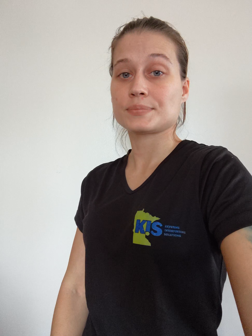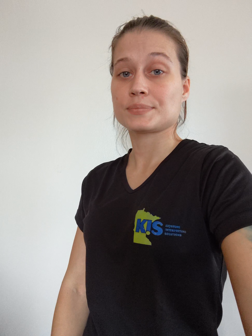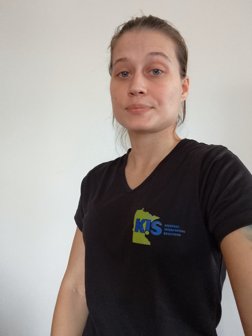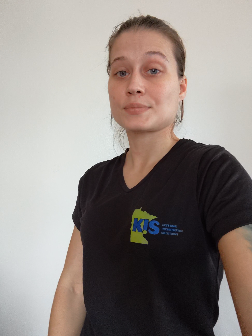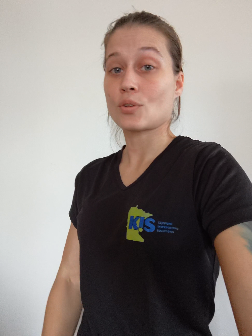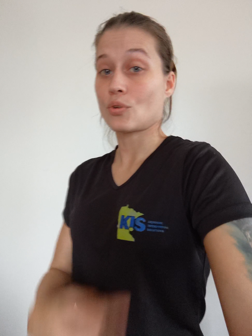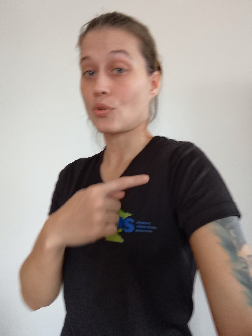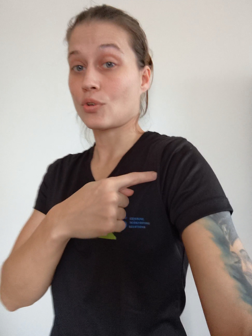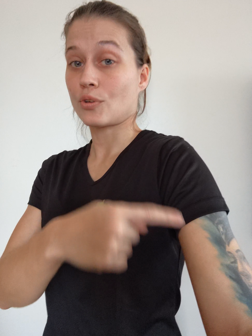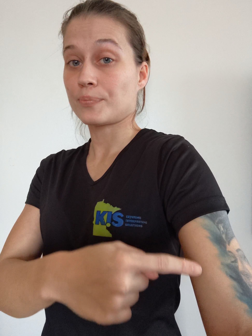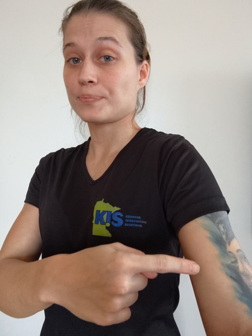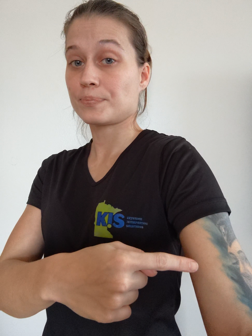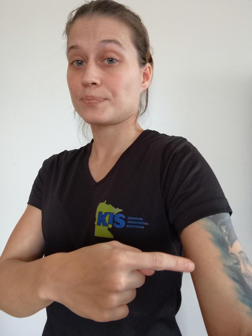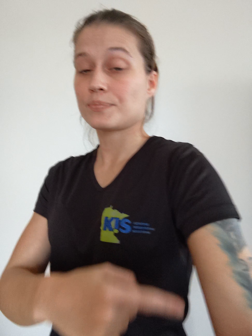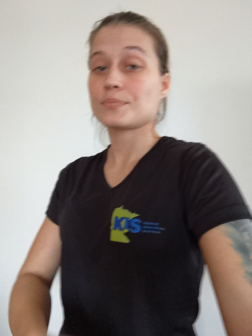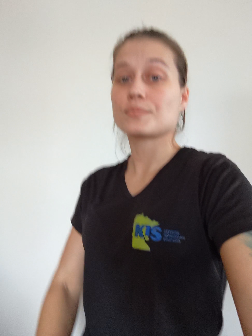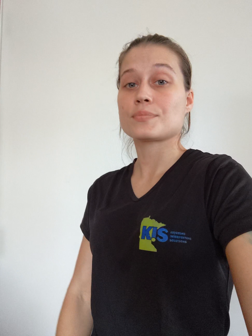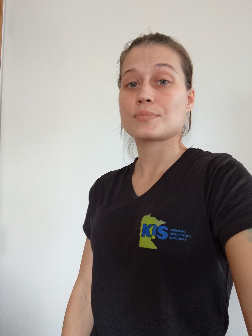arm